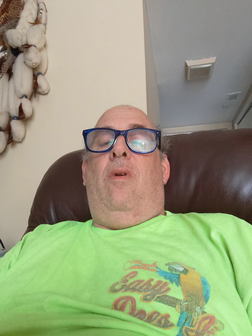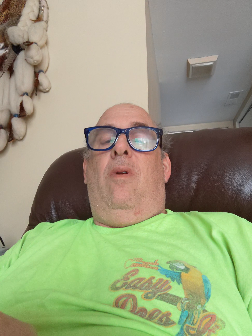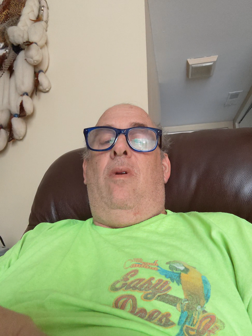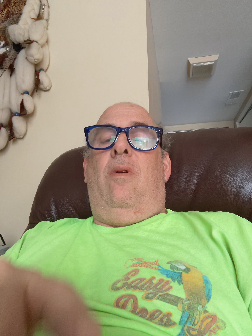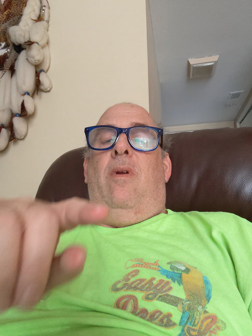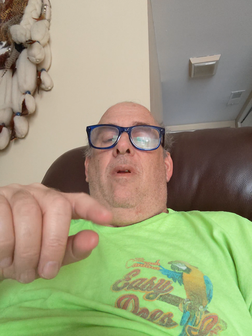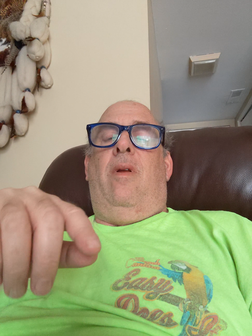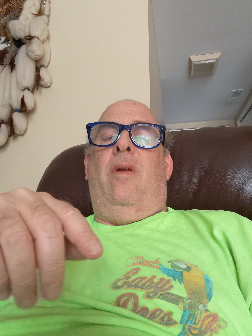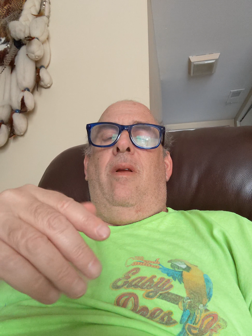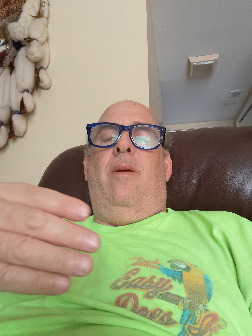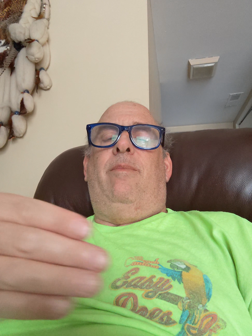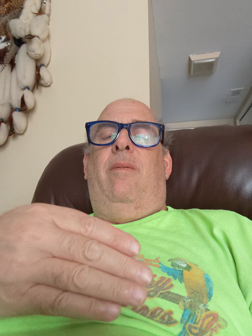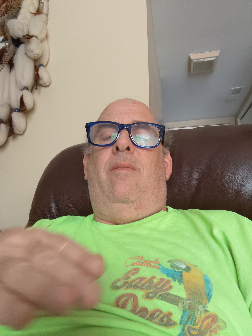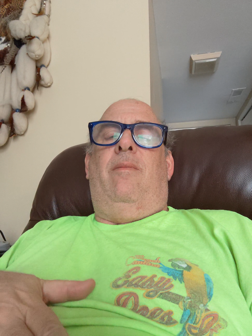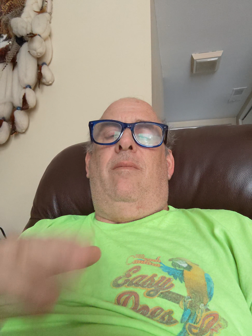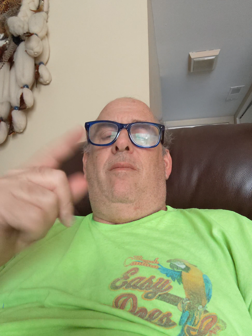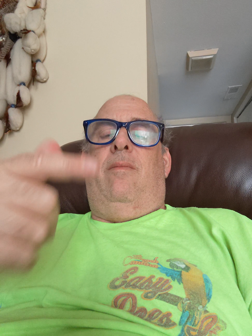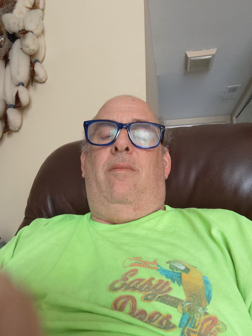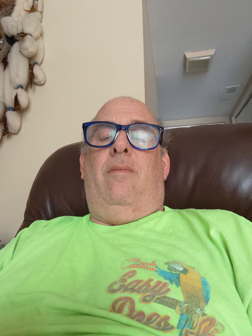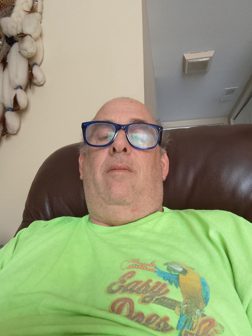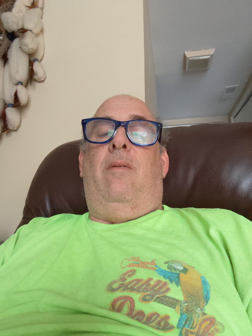puppy